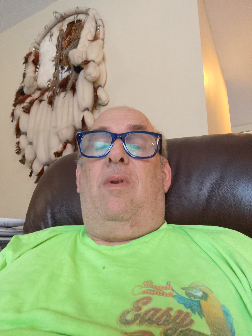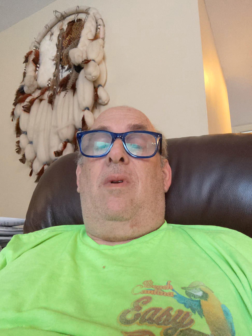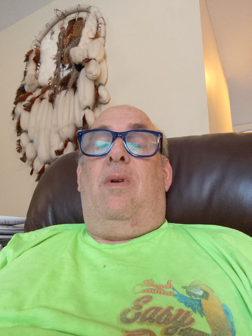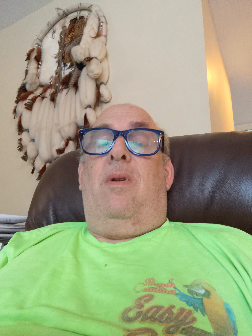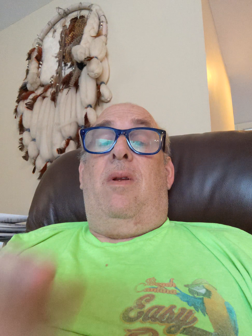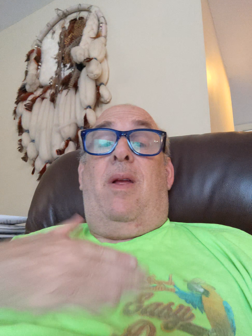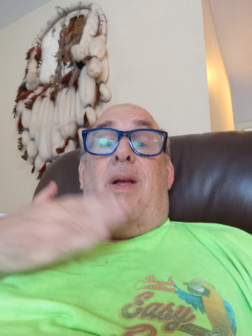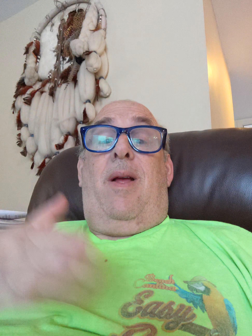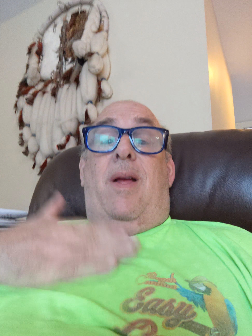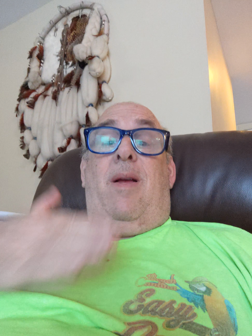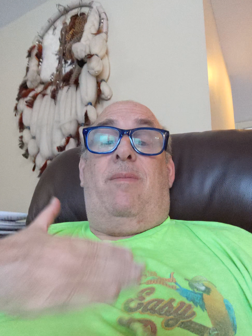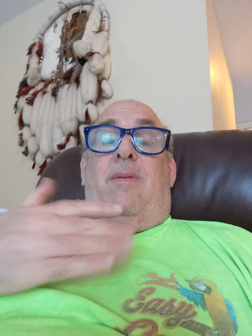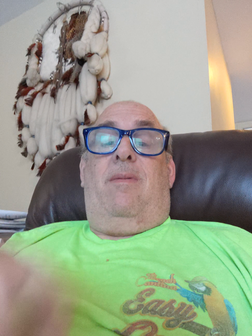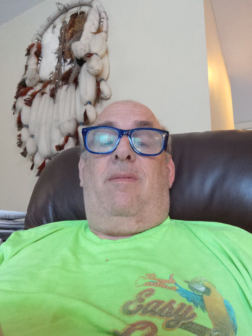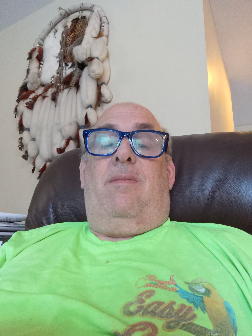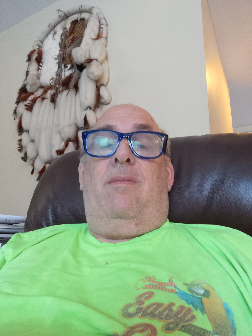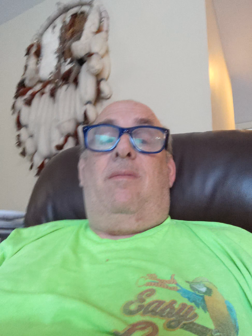happy